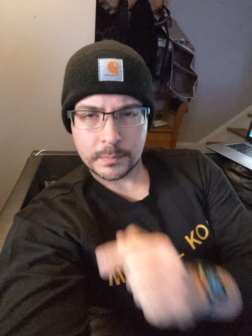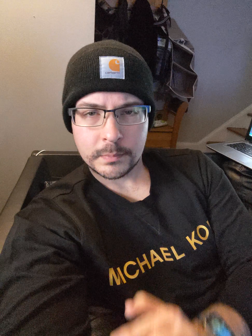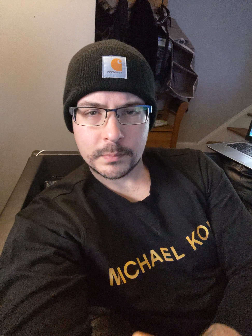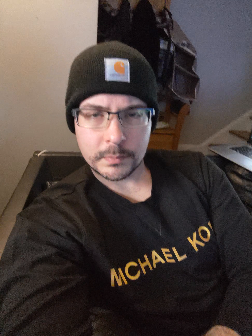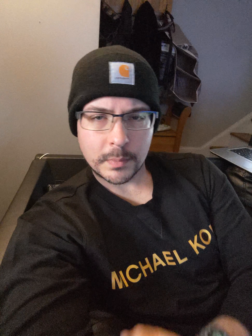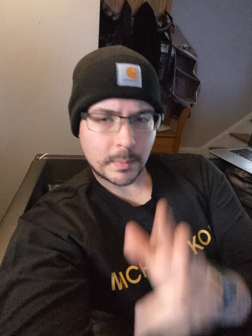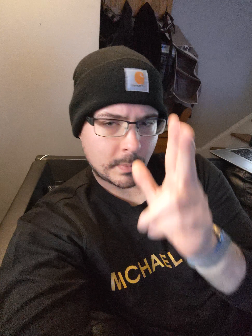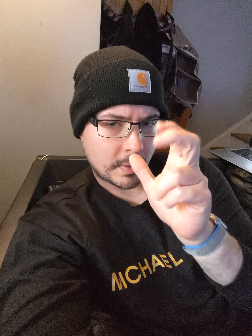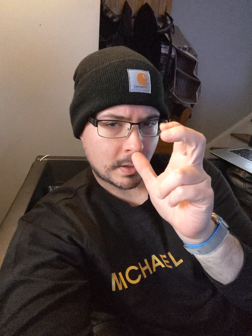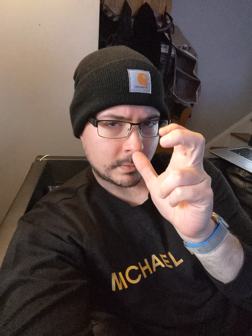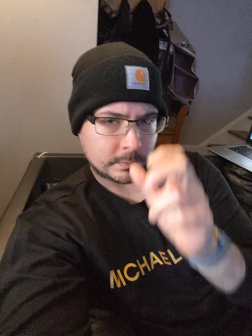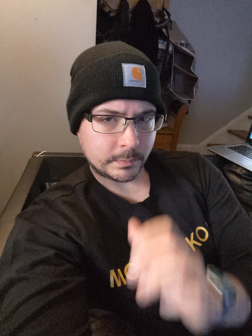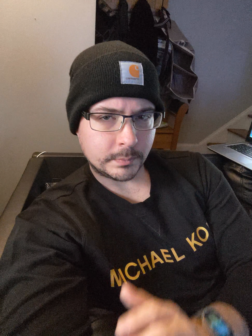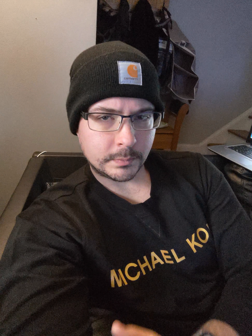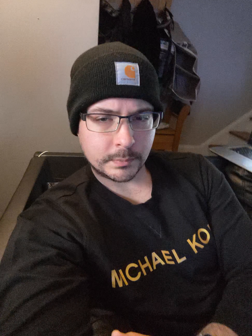bug